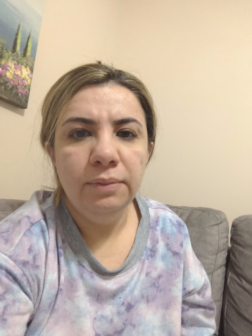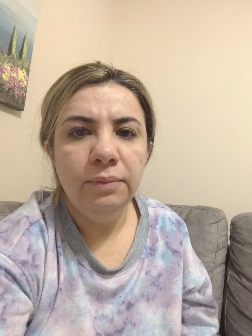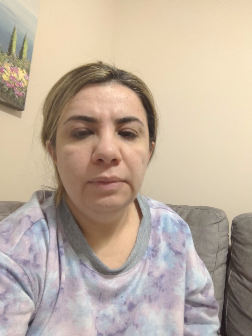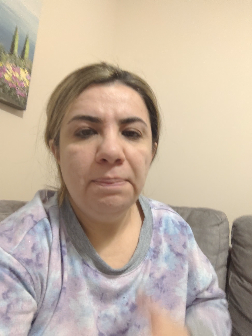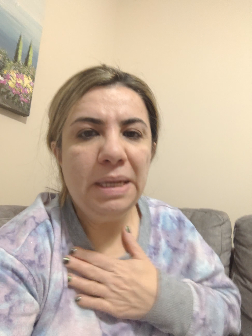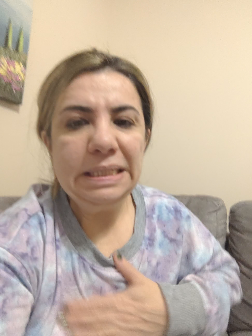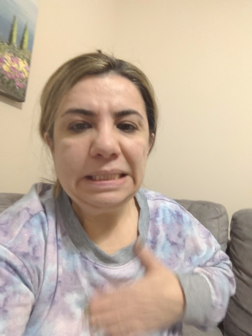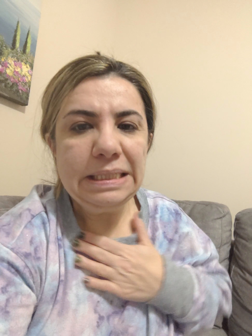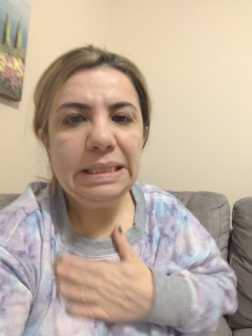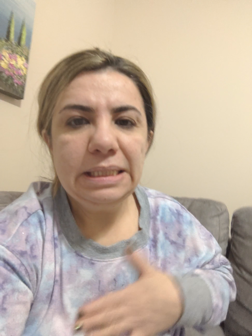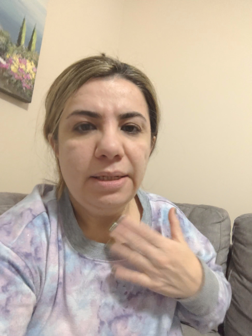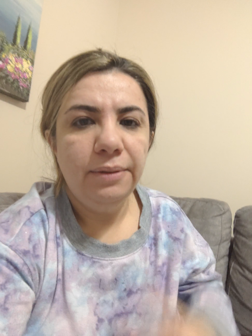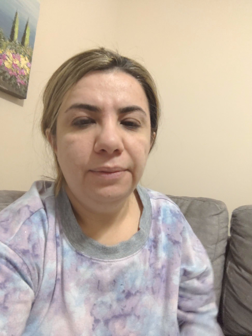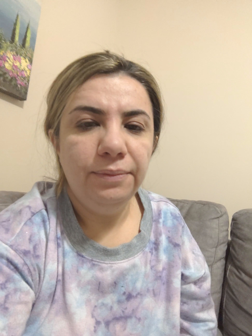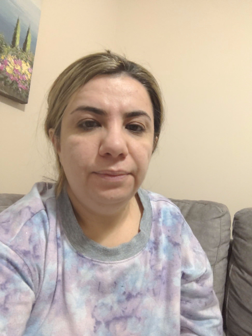please